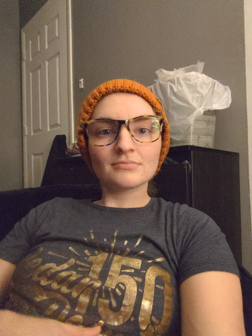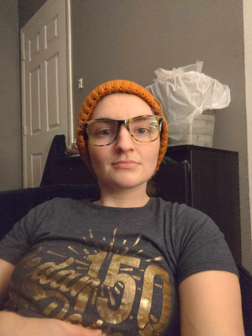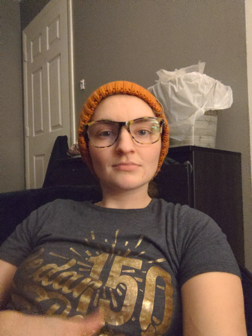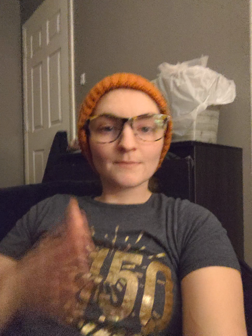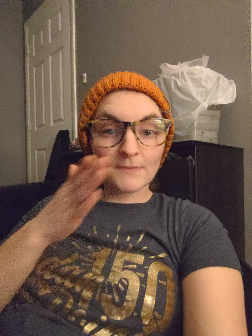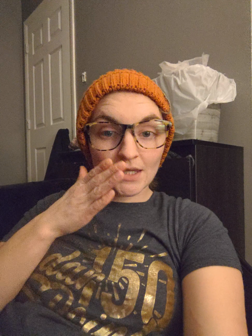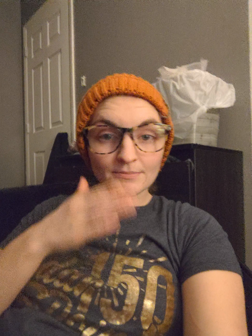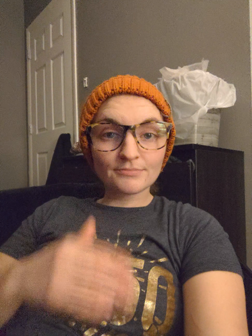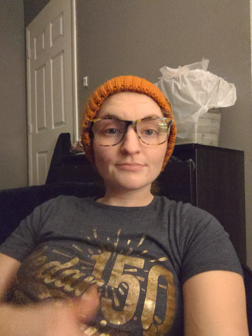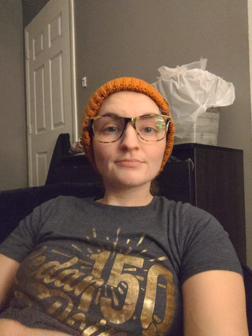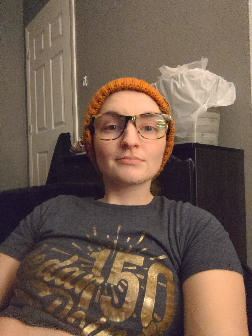bedroom